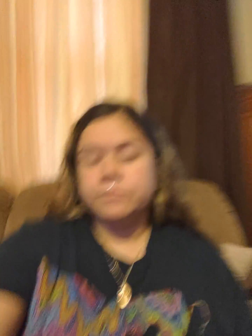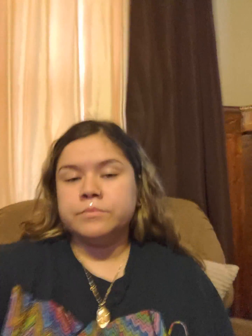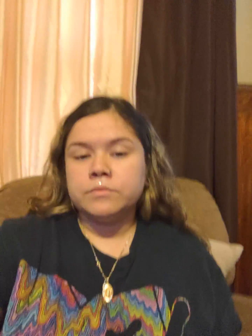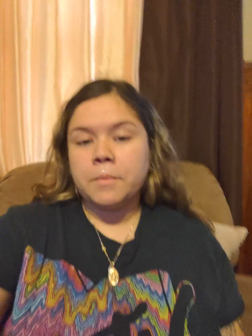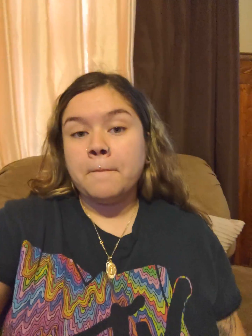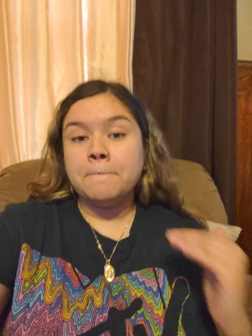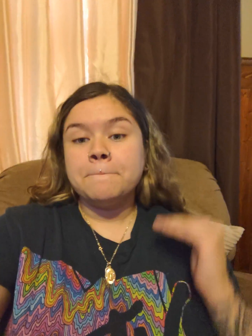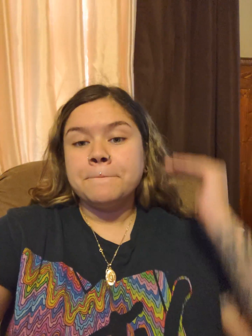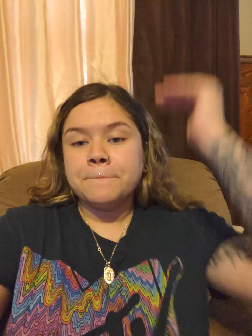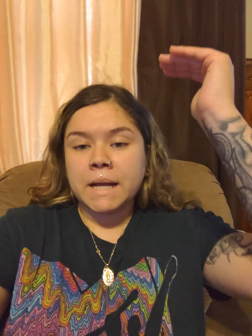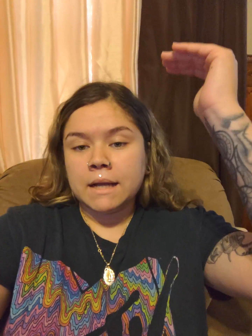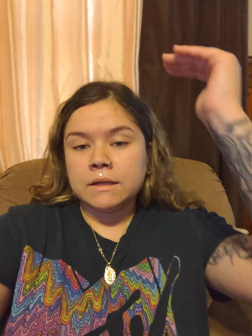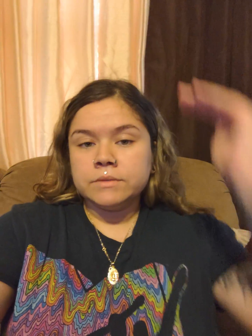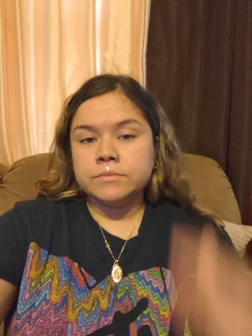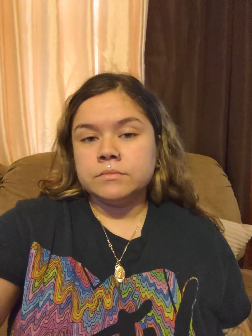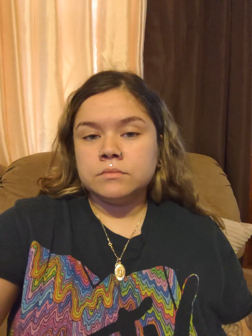big